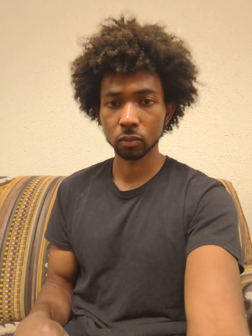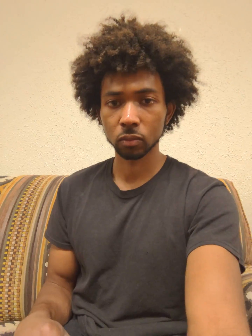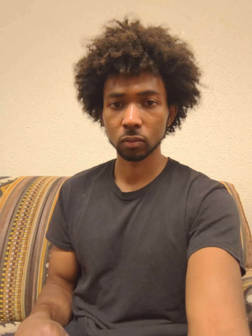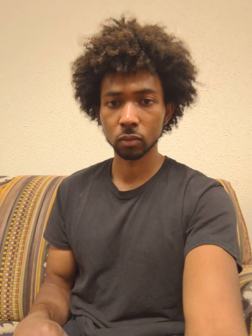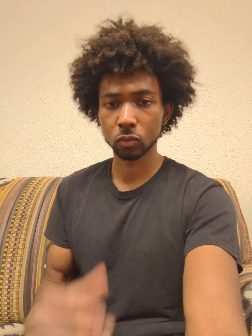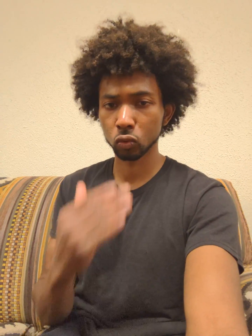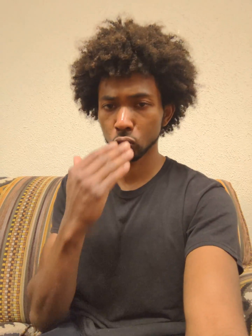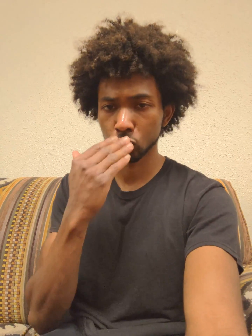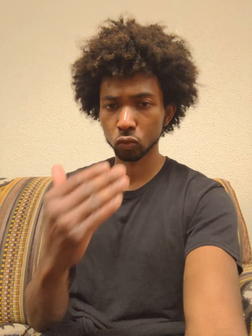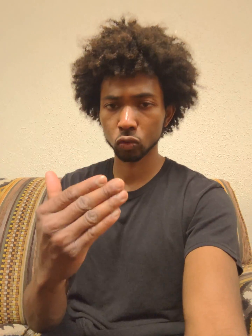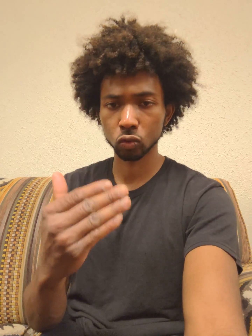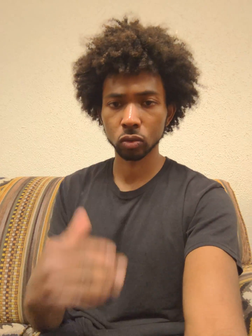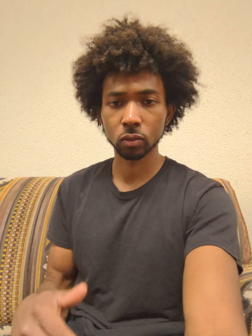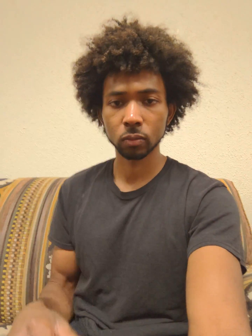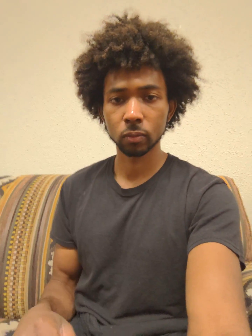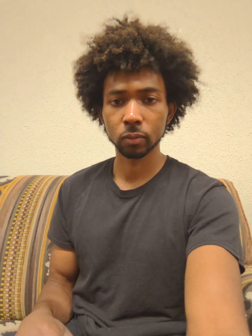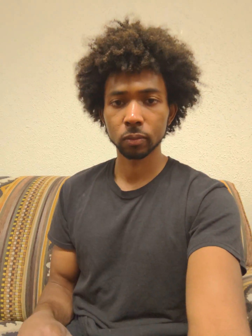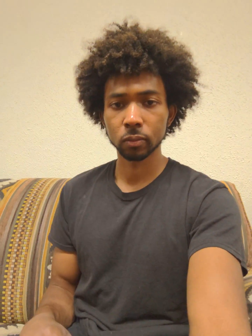good